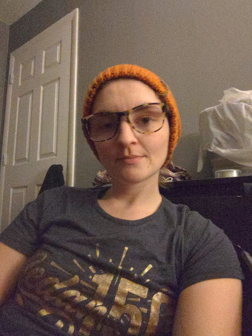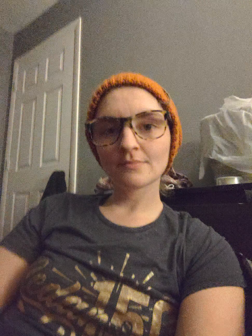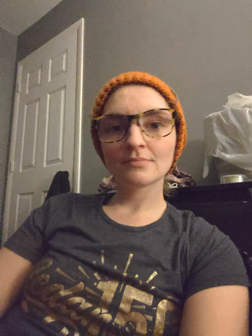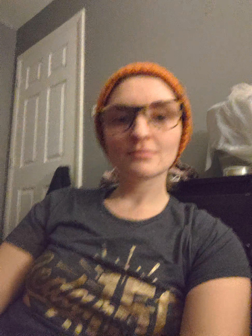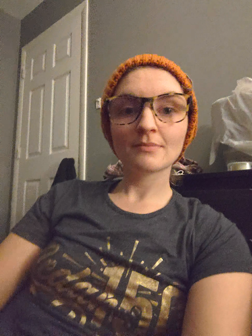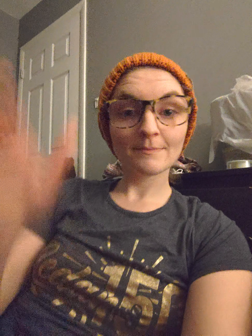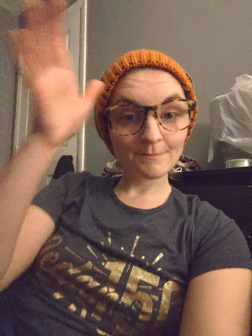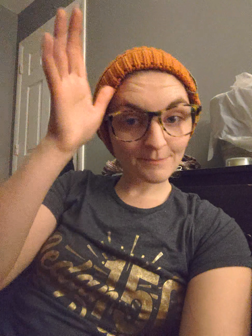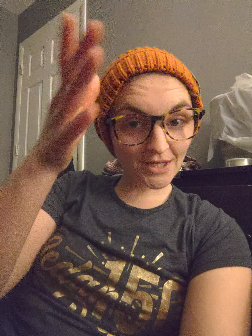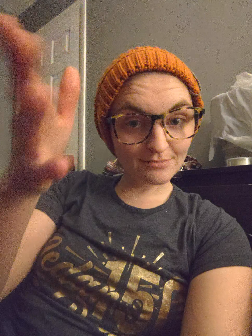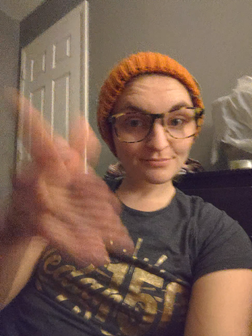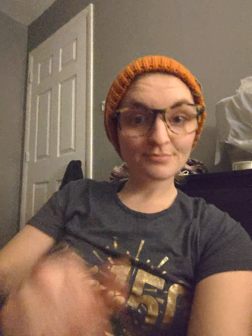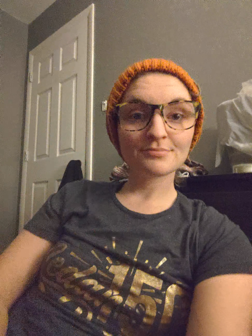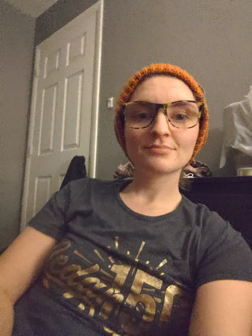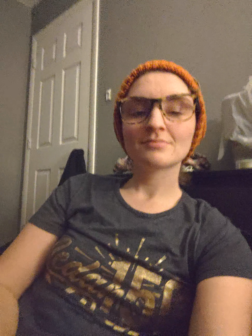grandpa